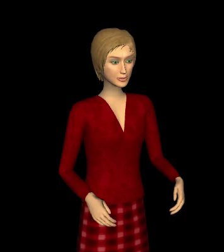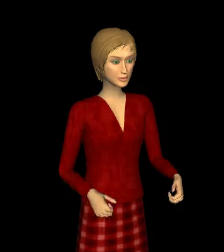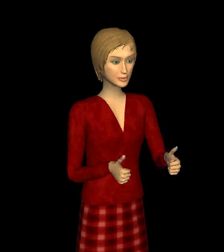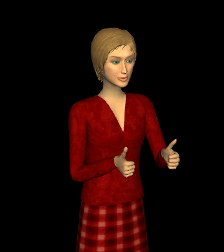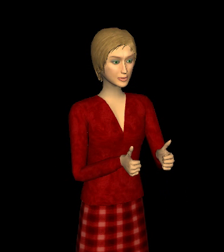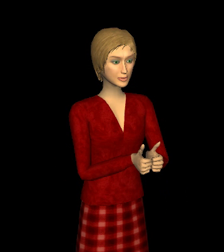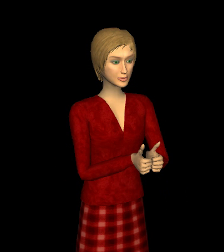مع